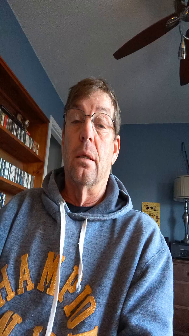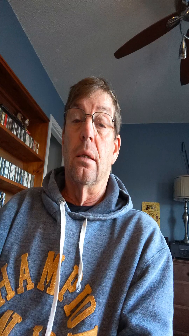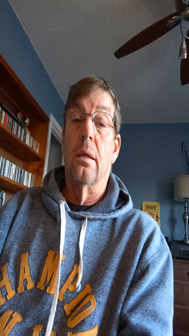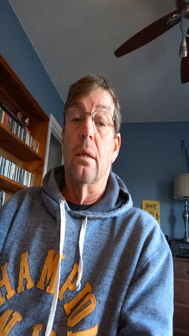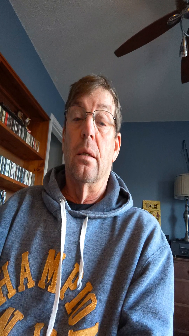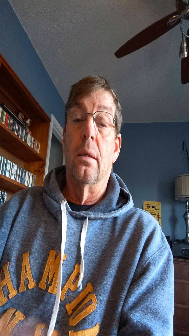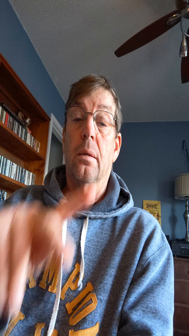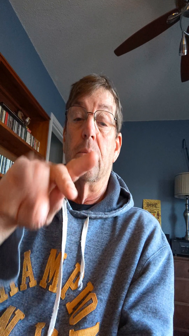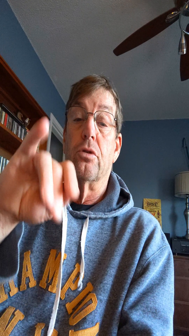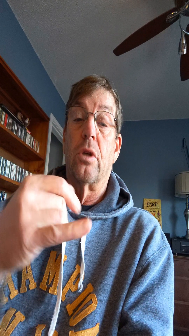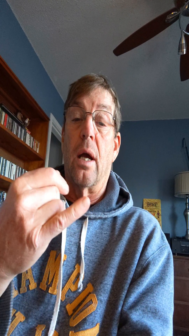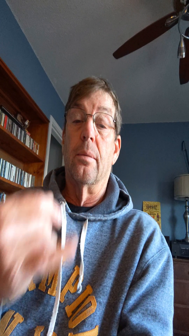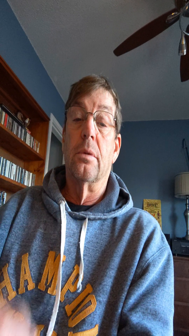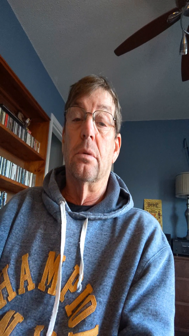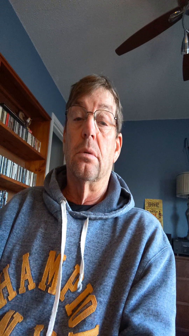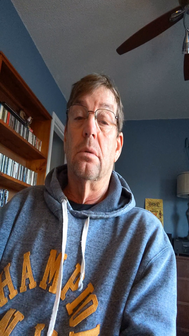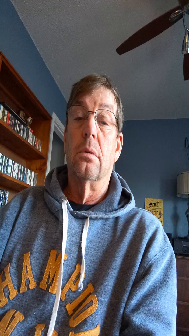pajamas